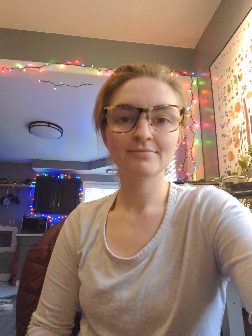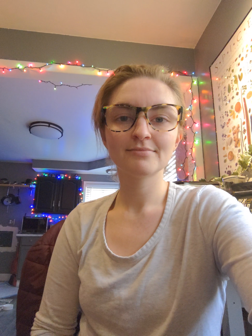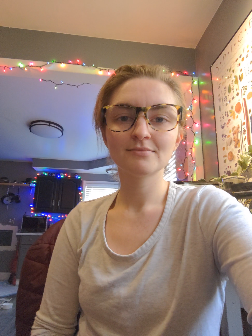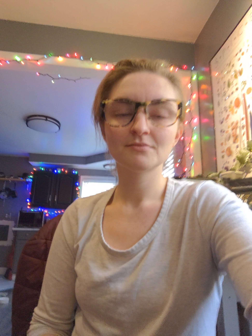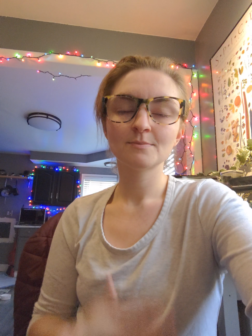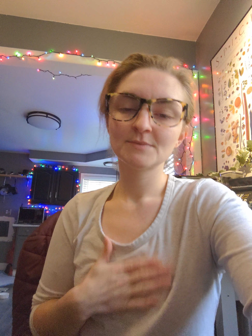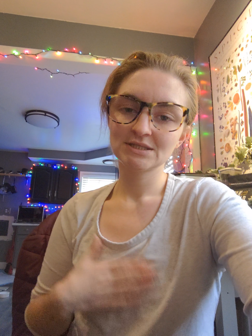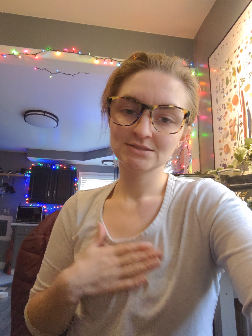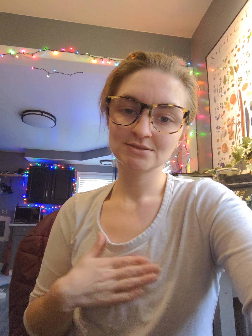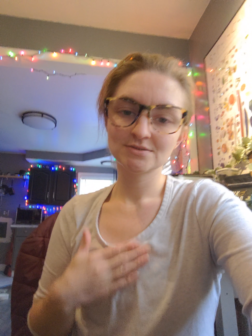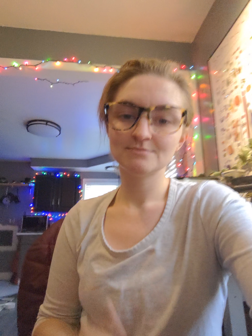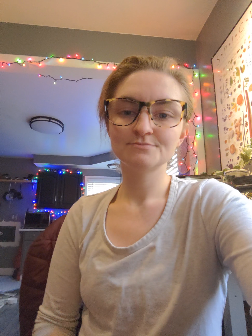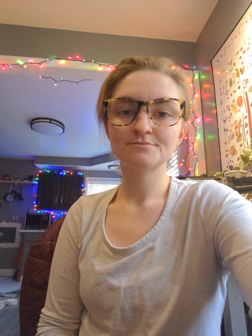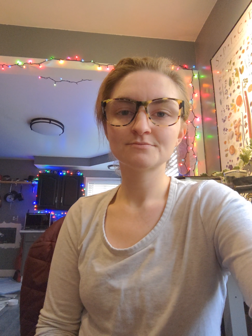please